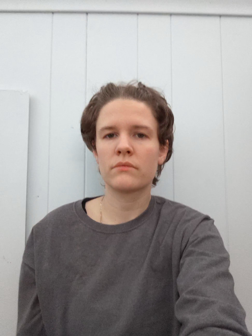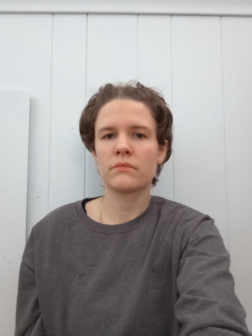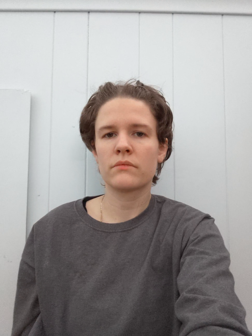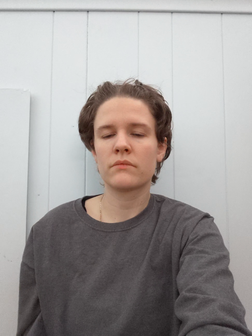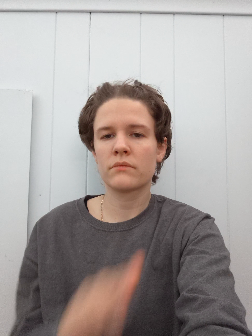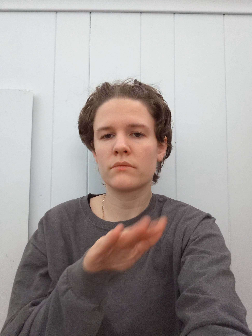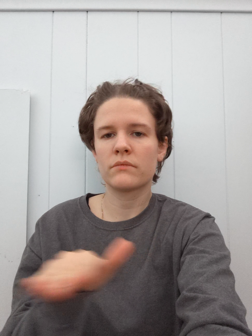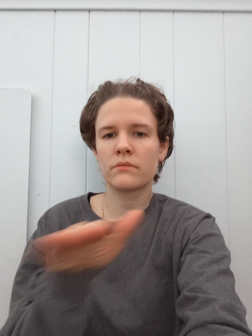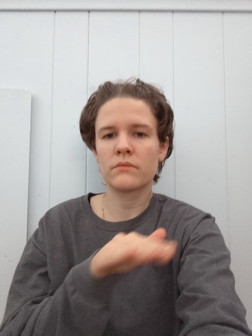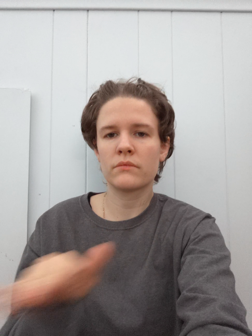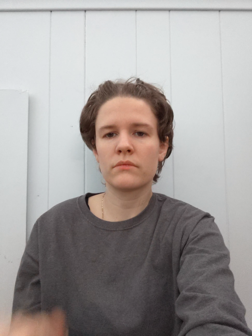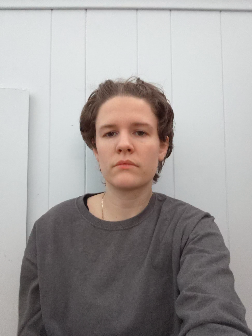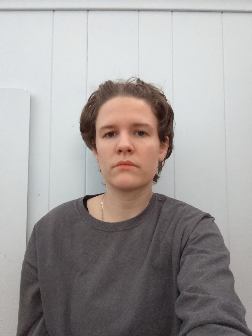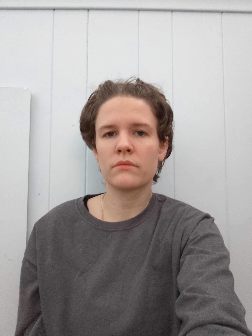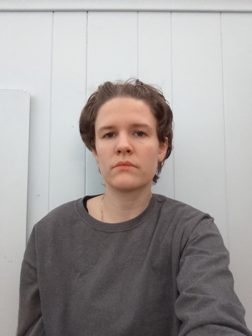clean